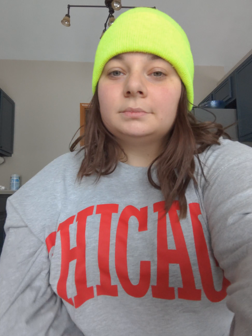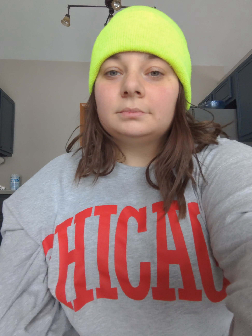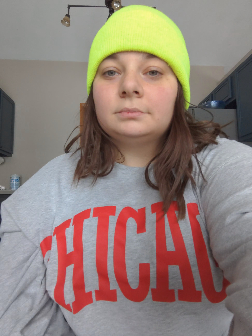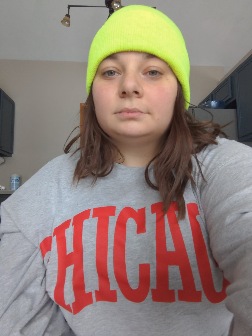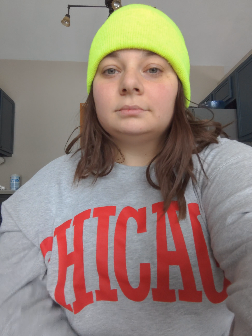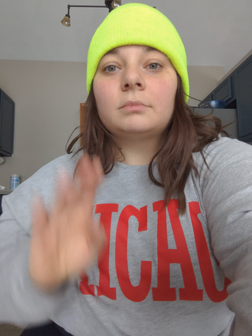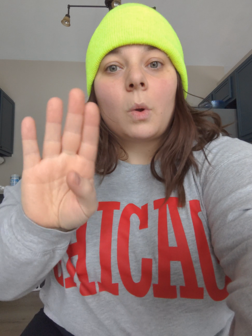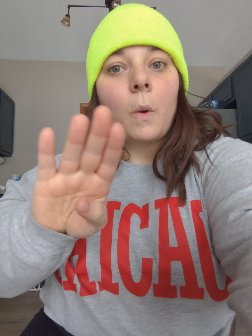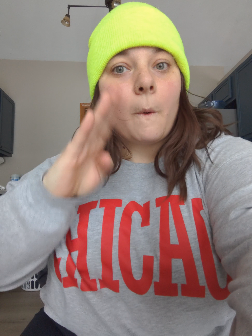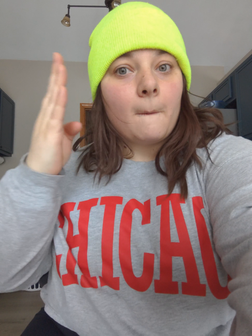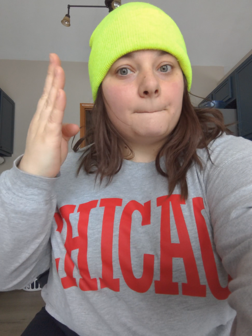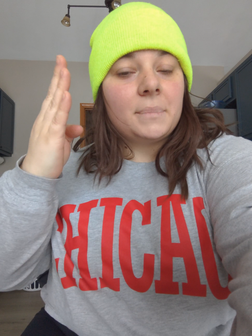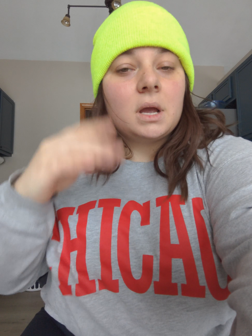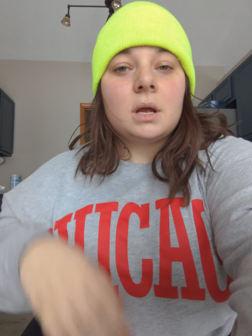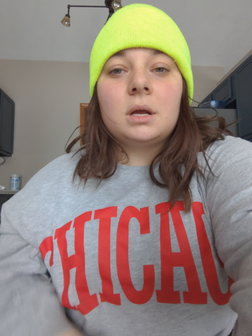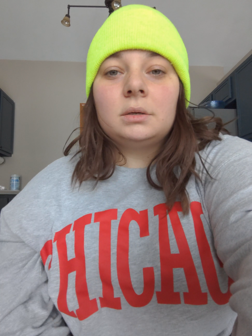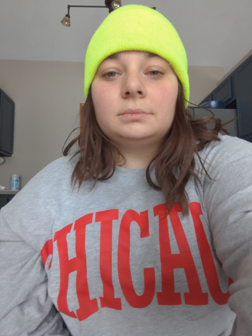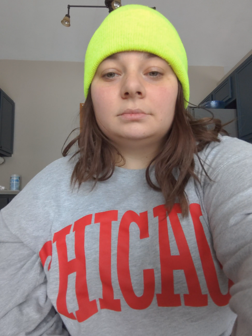open